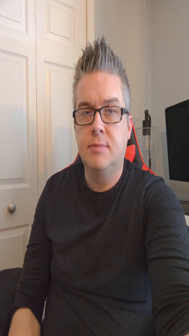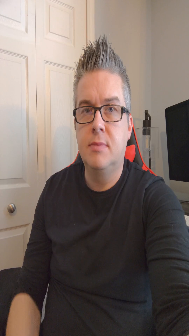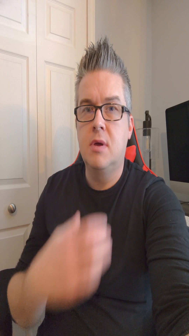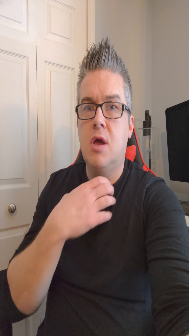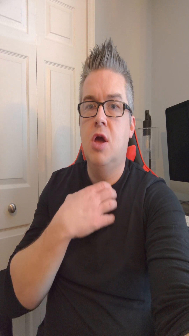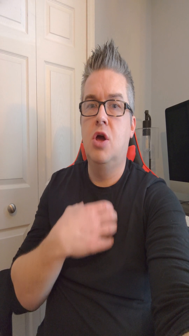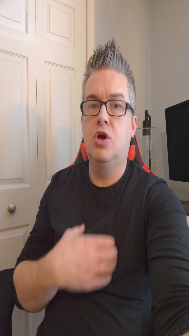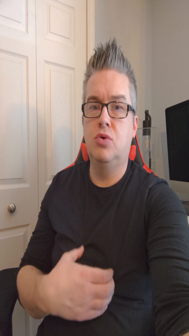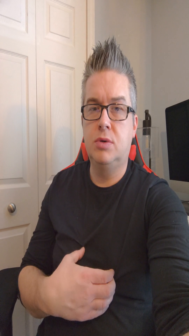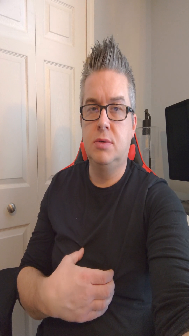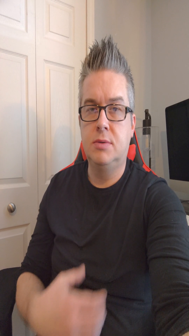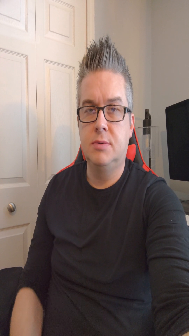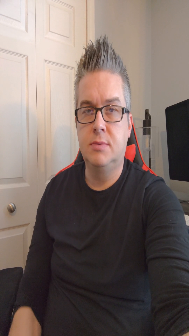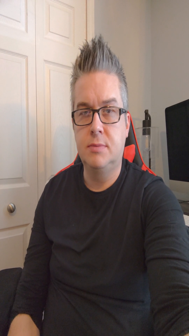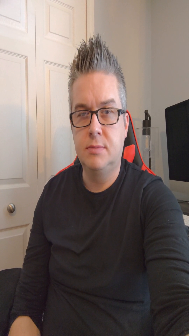hungry